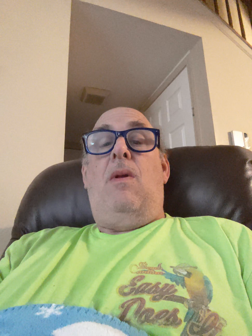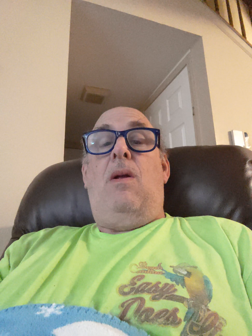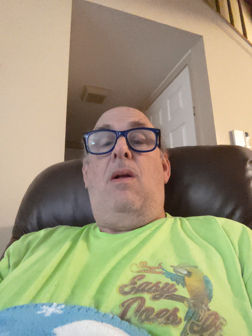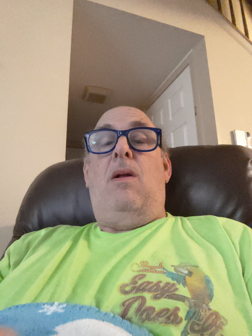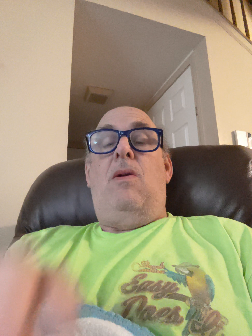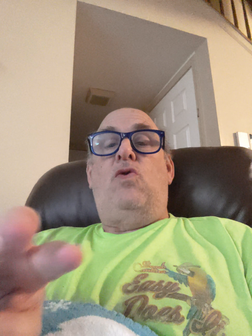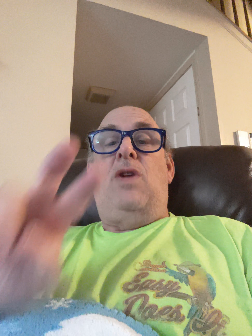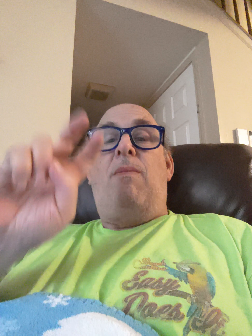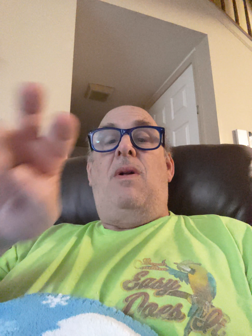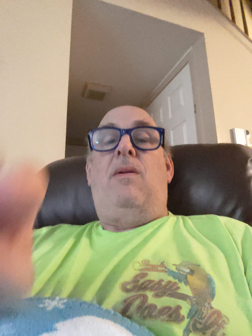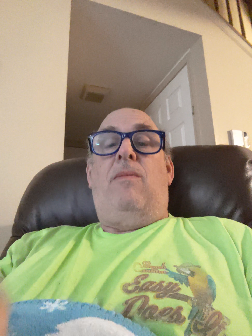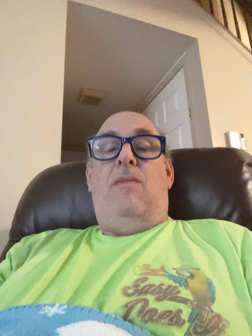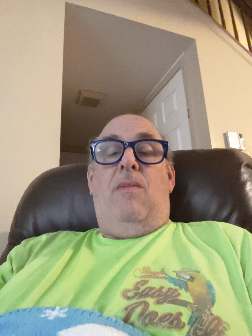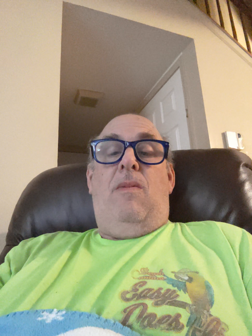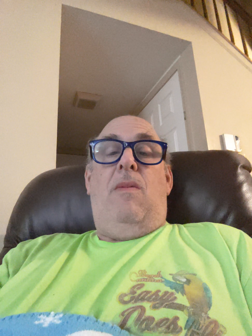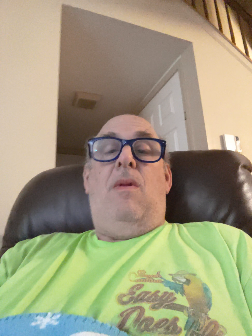jump